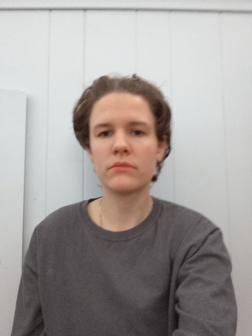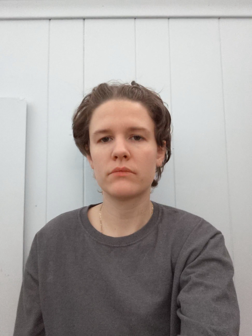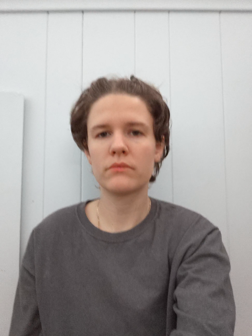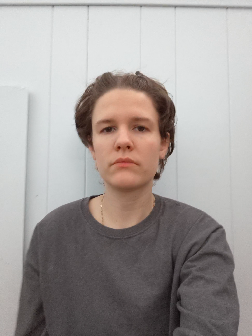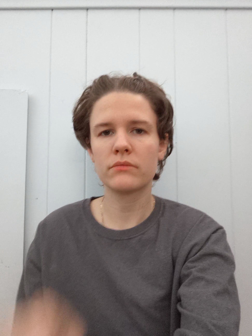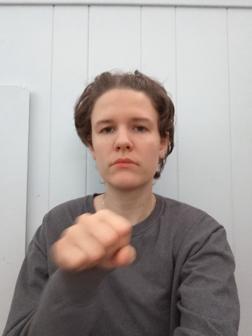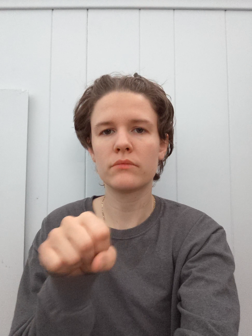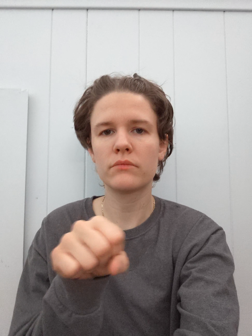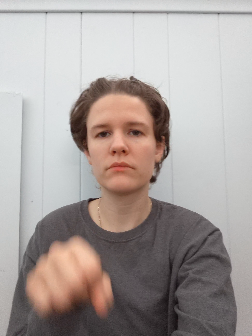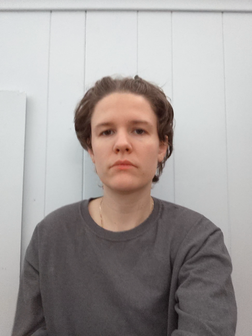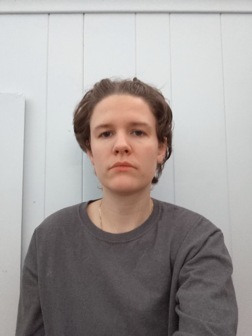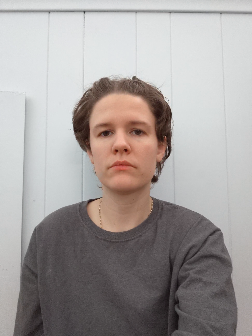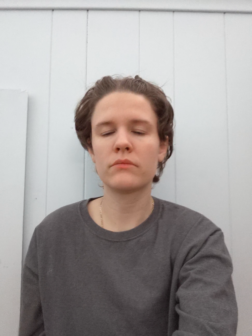shoe